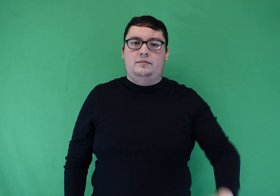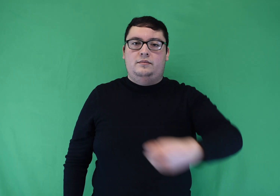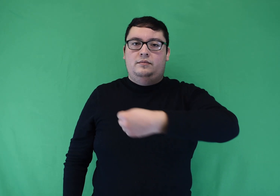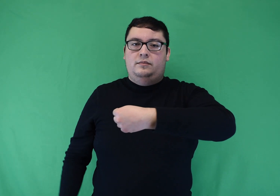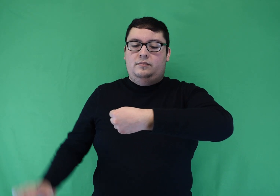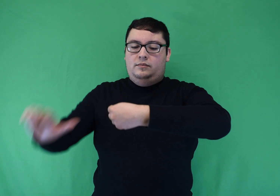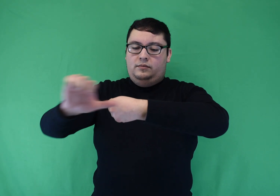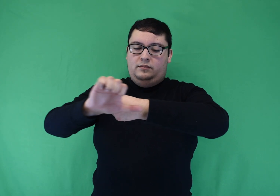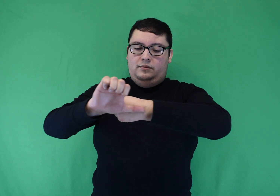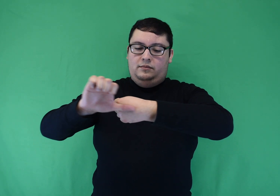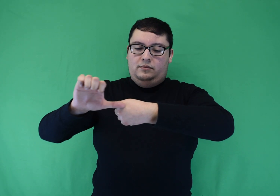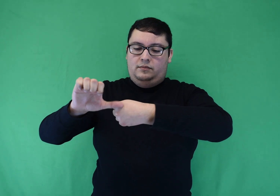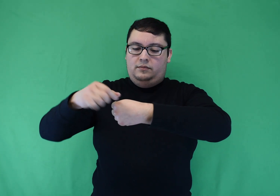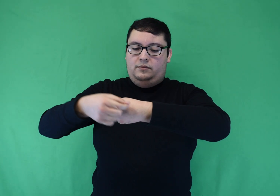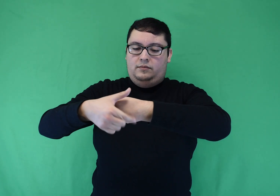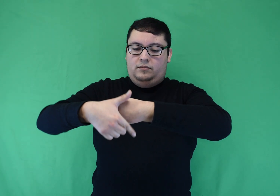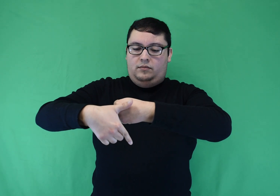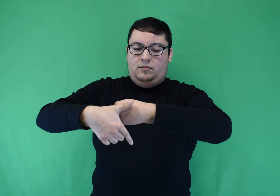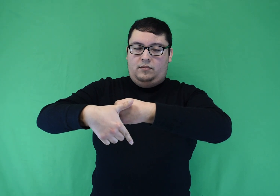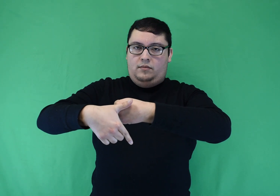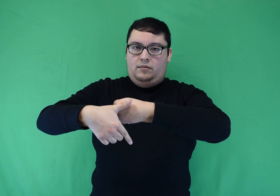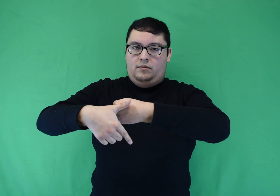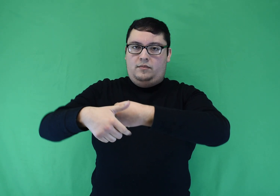cortar abrir